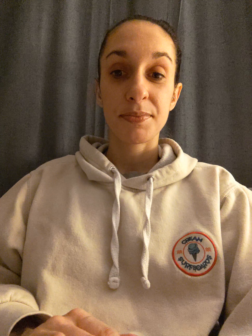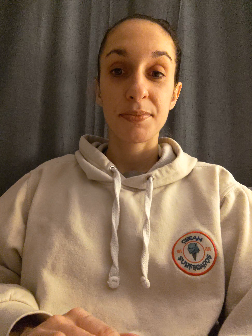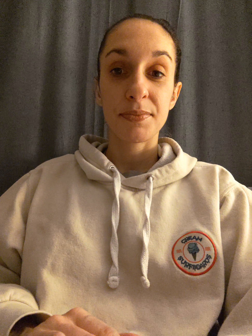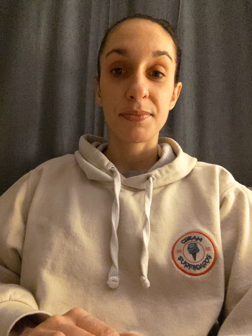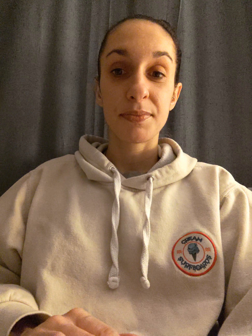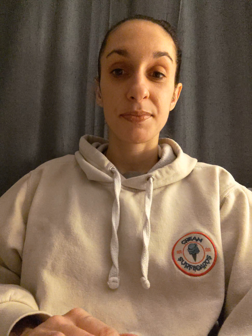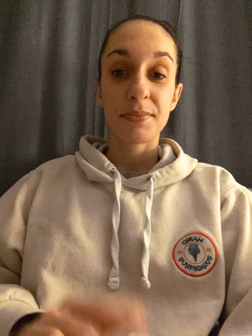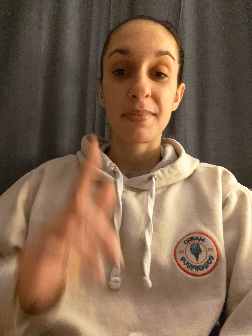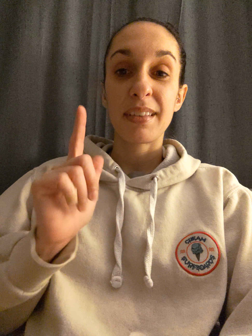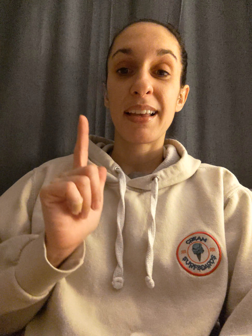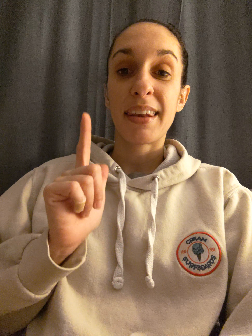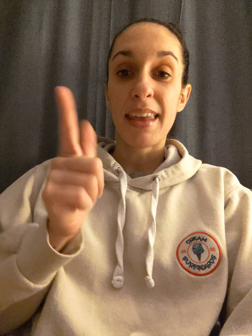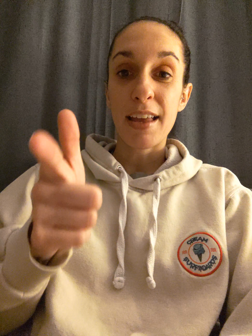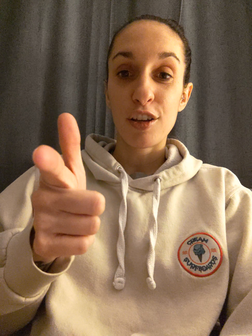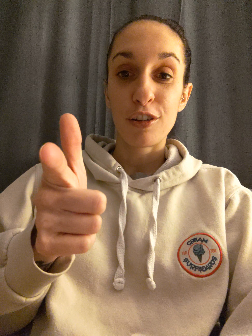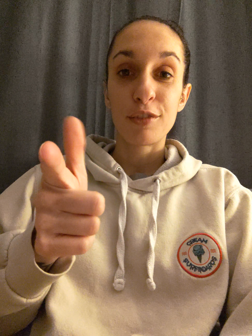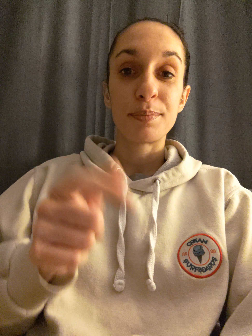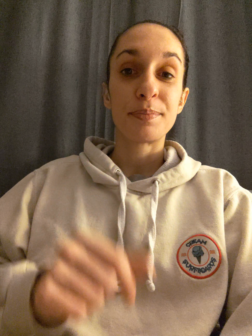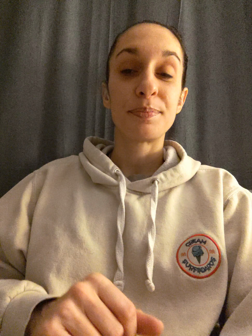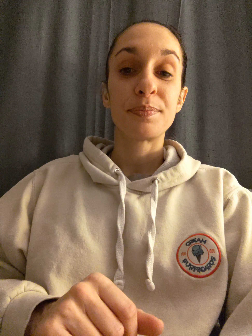later